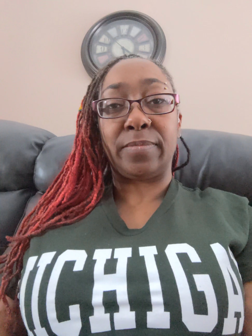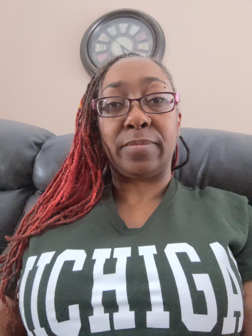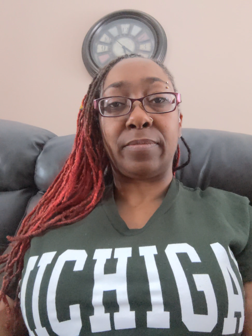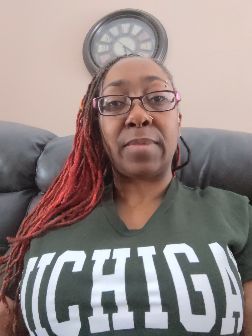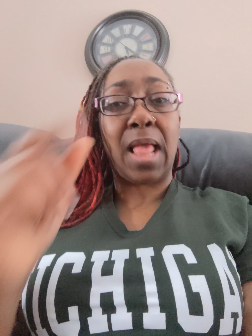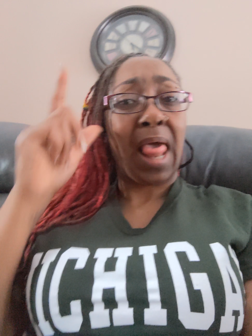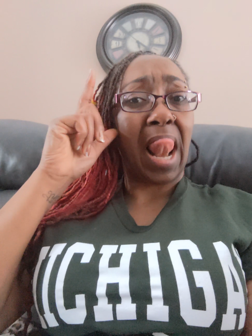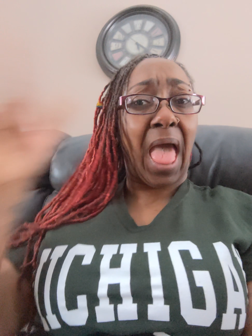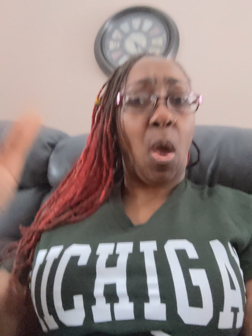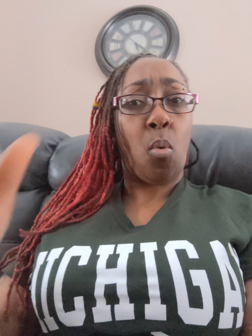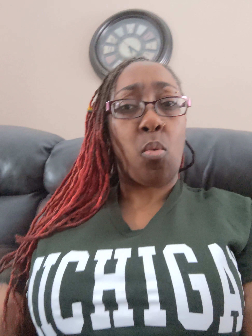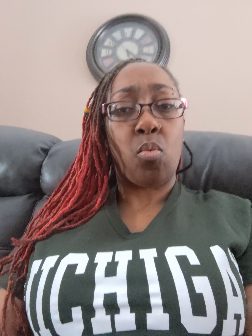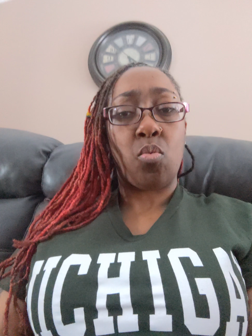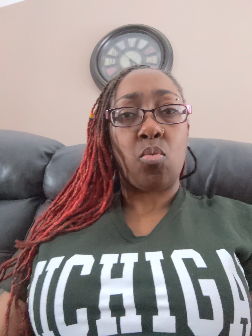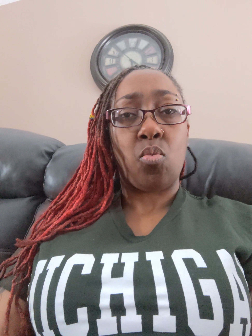loud